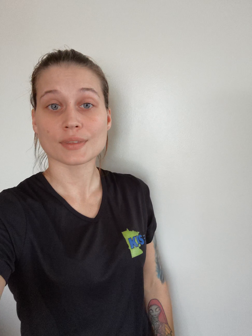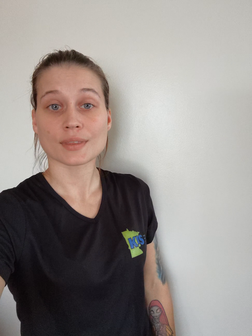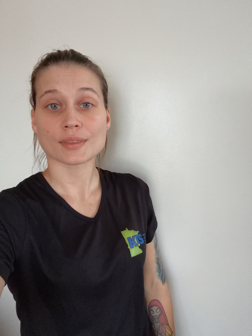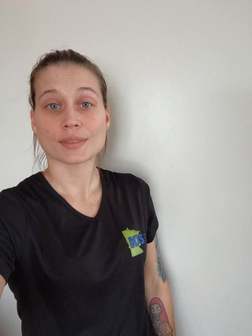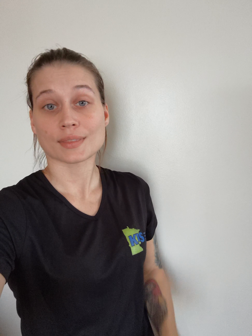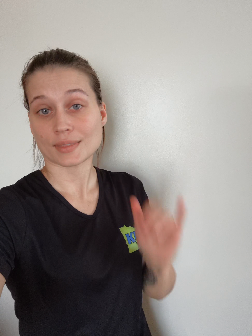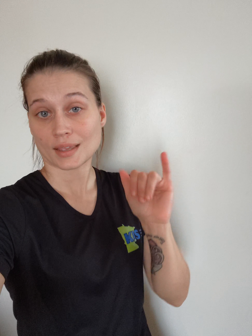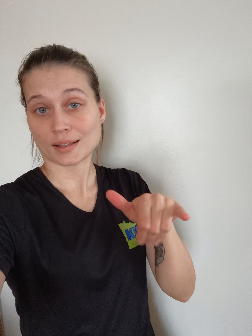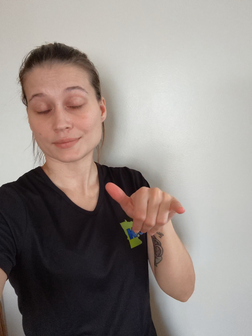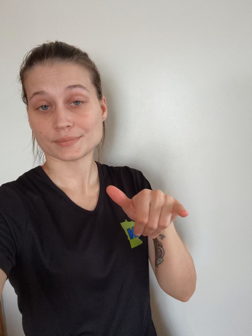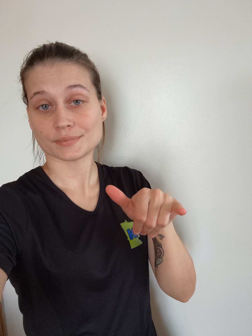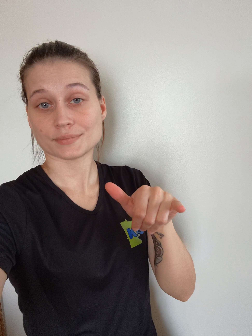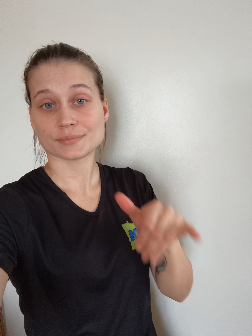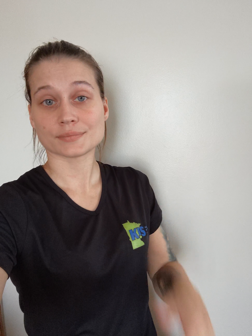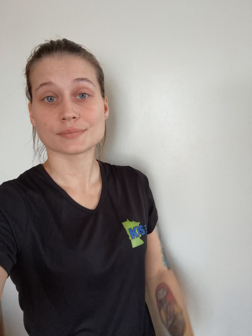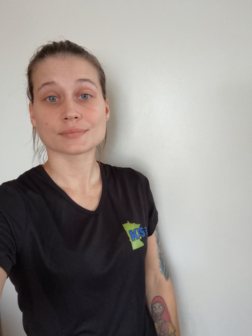that